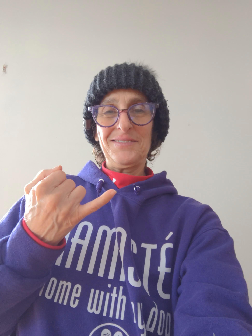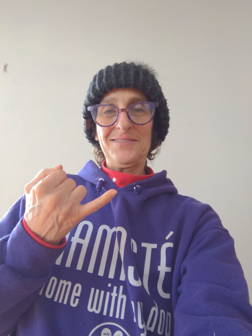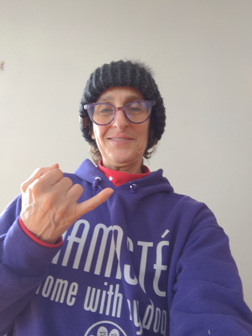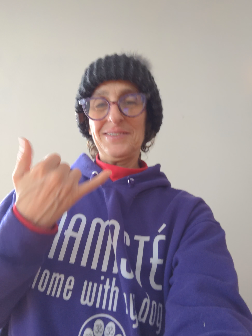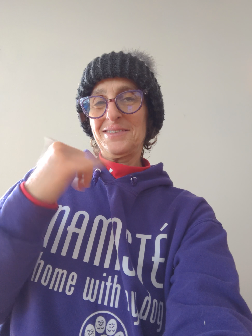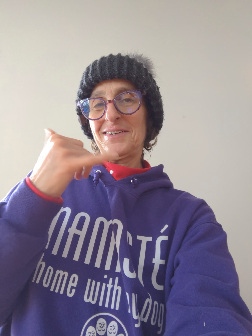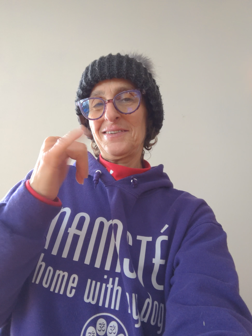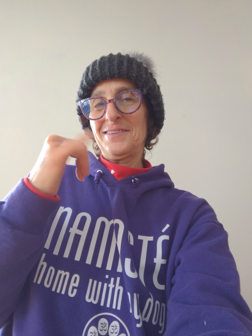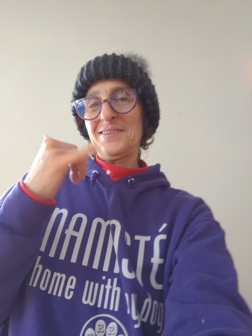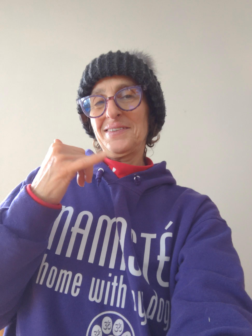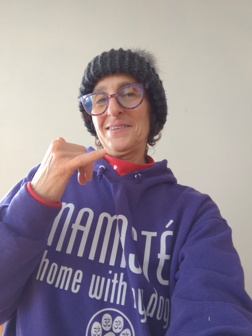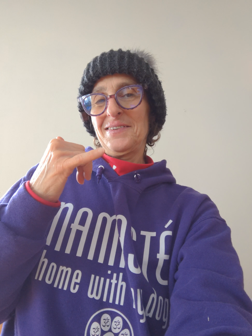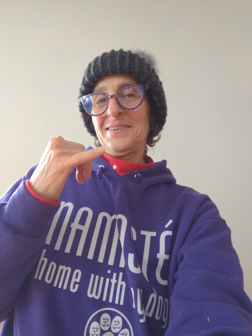yellow